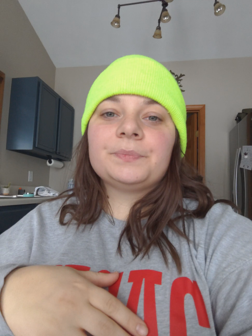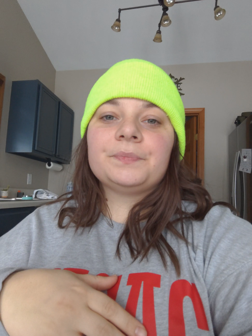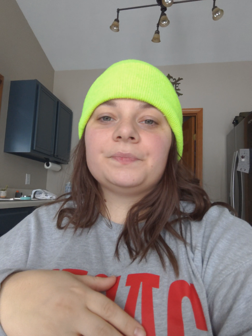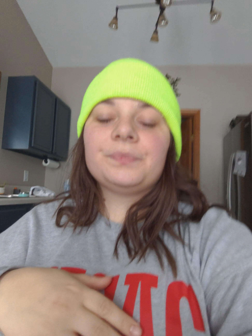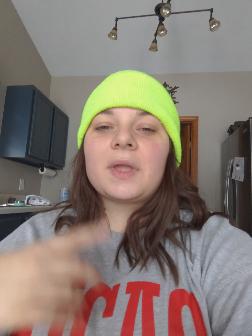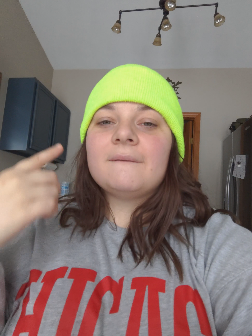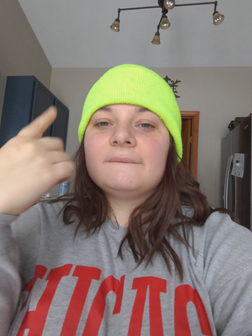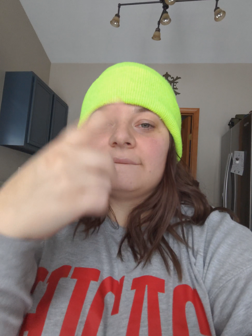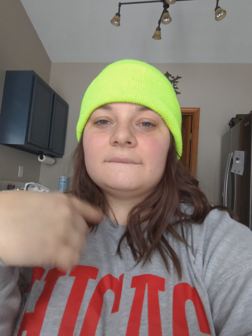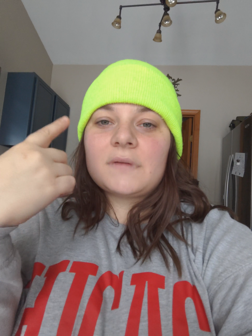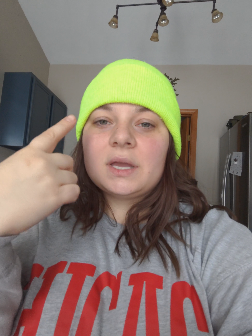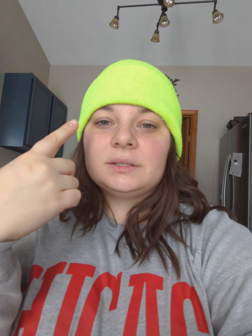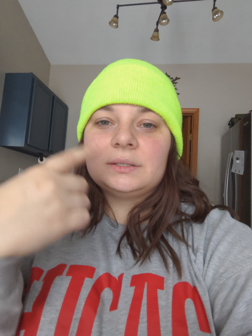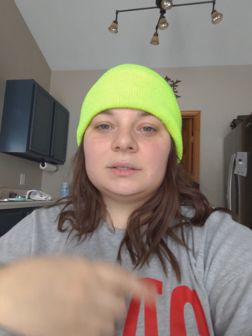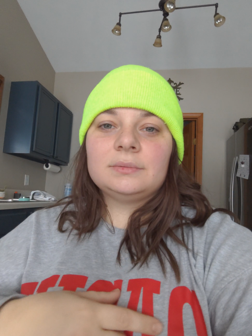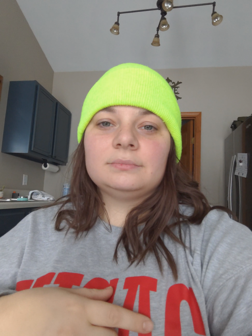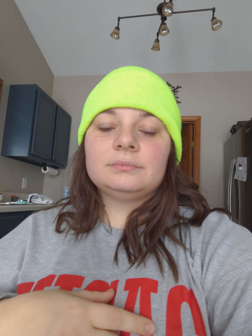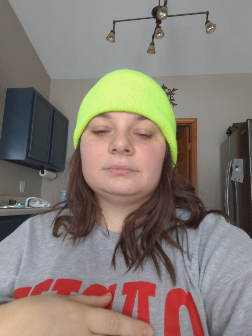face